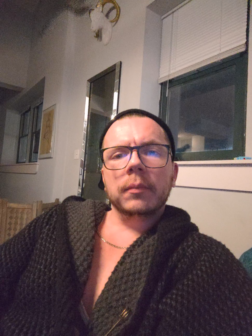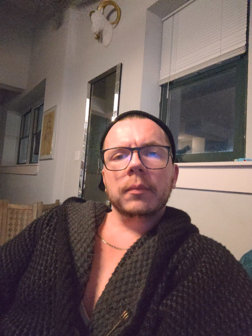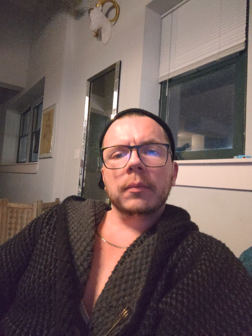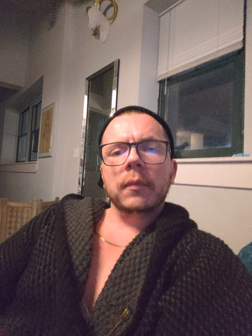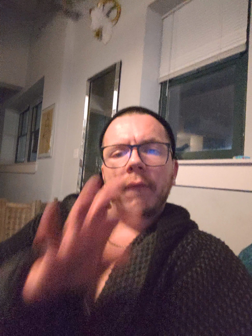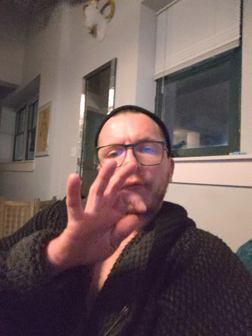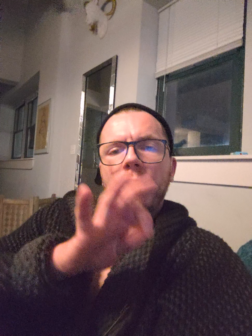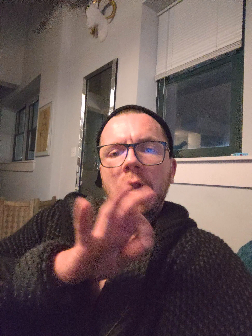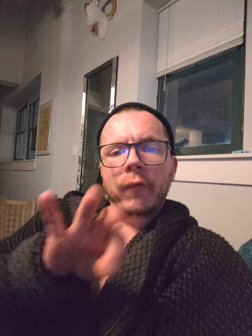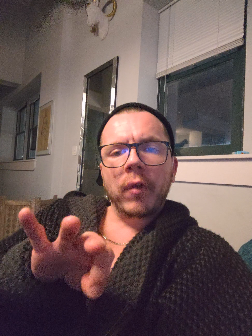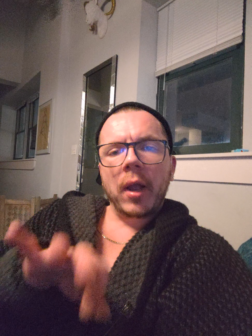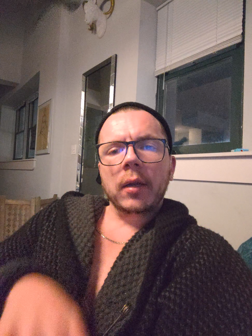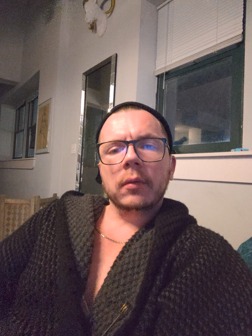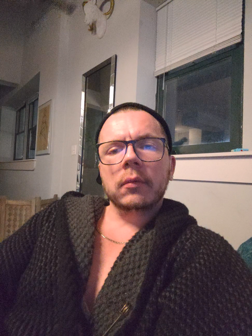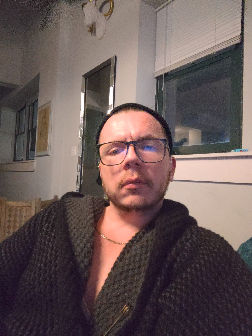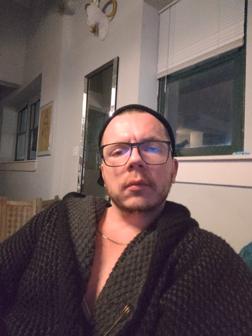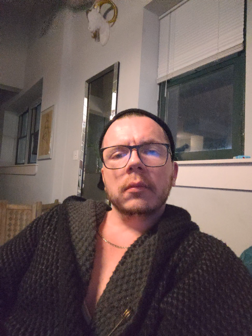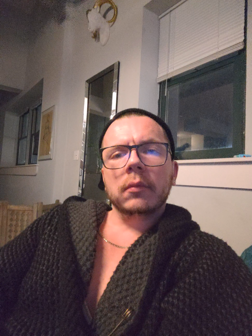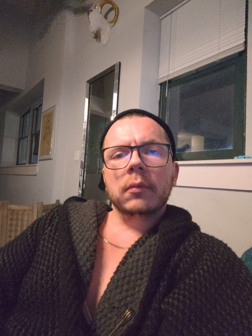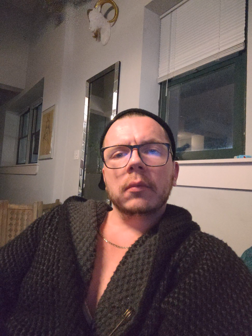french fries